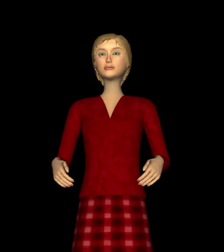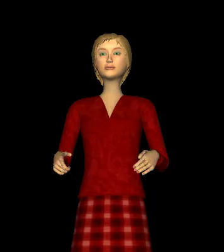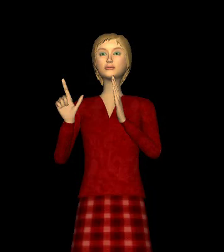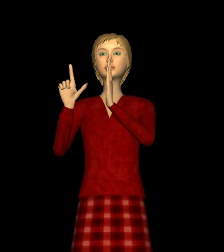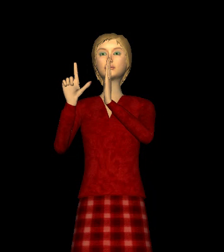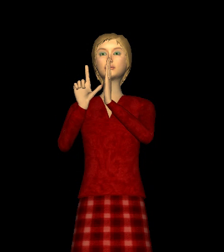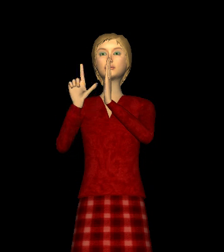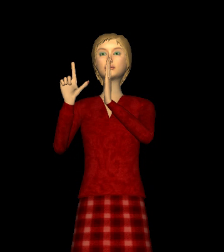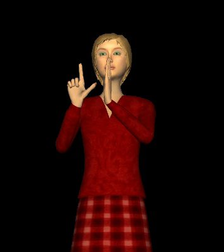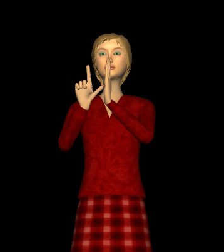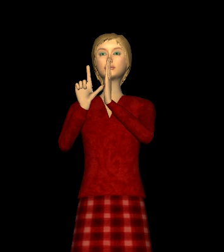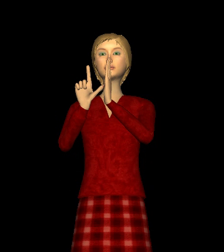قانون